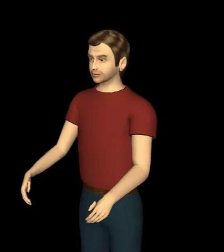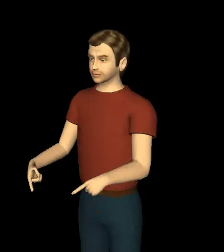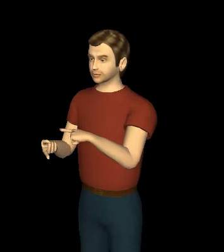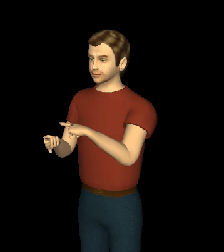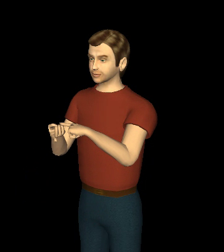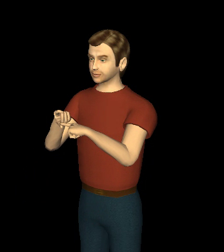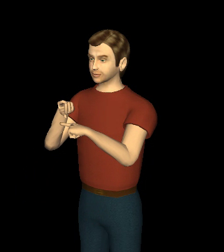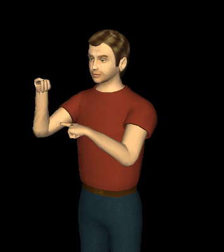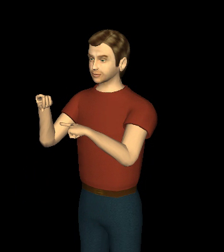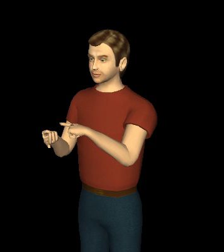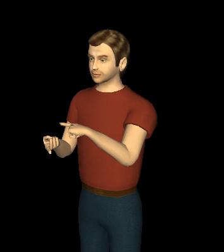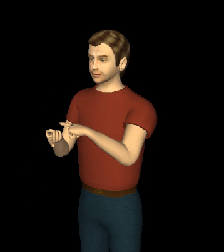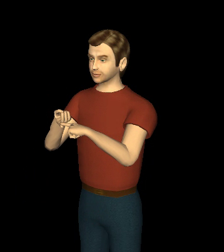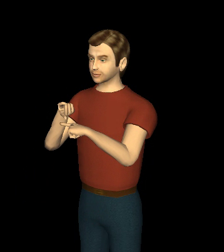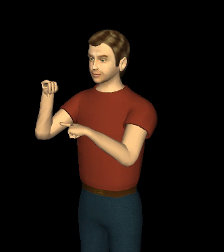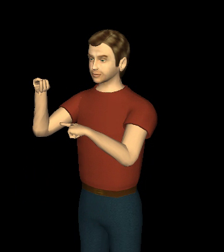فريد